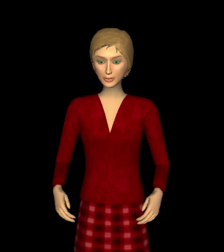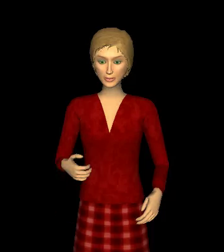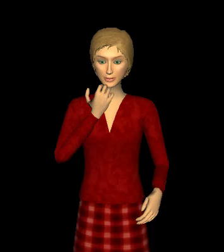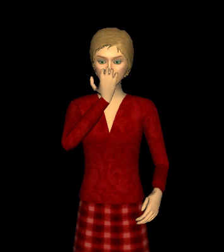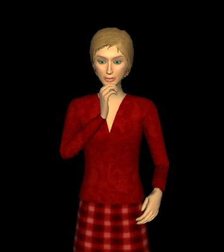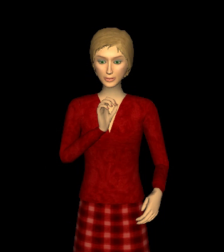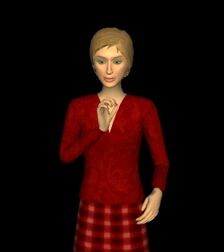حرارة